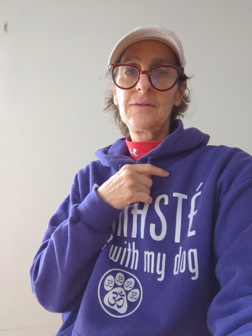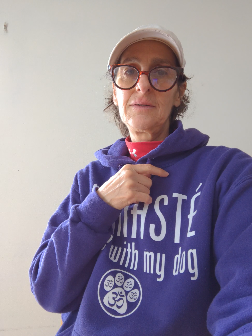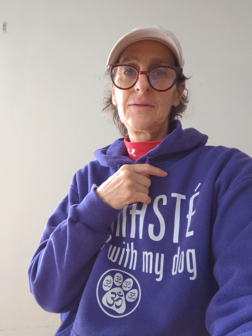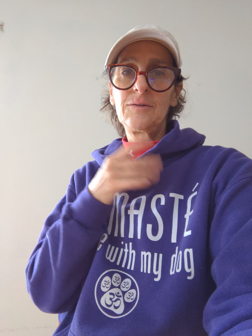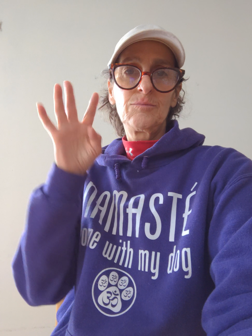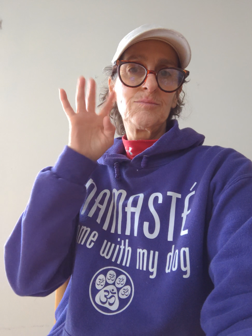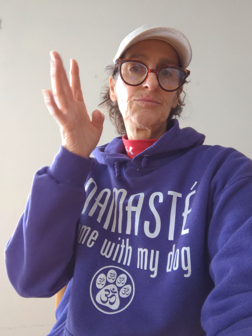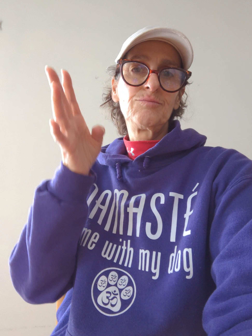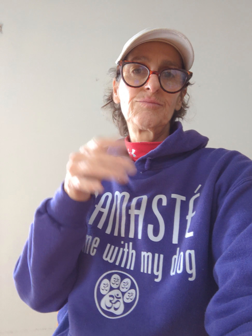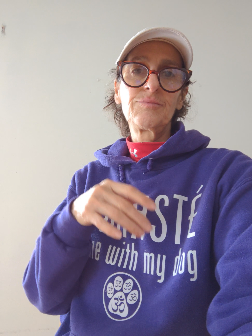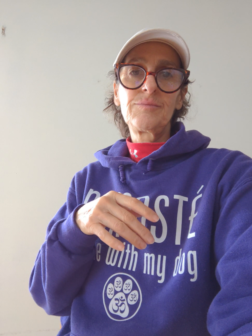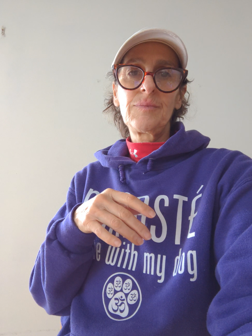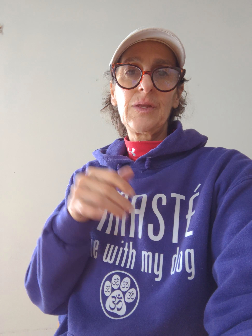pretend